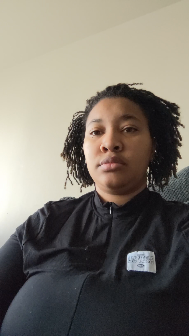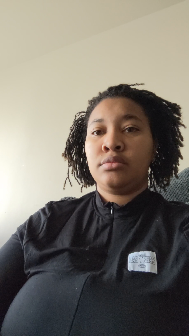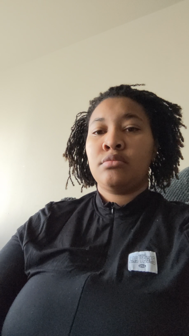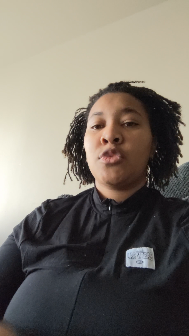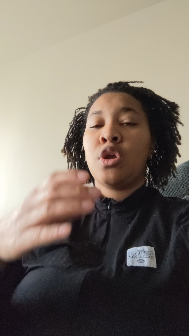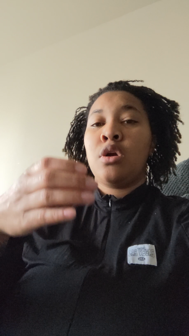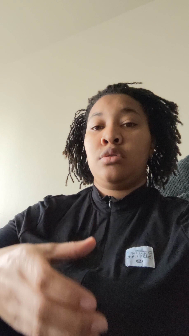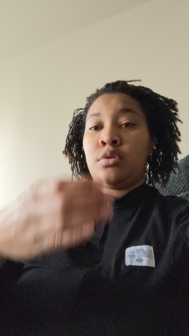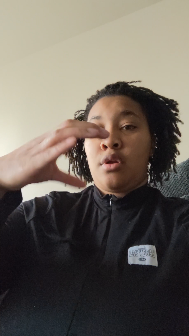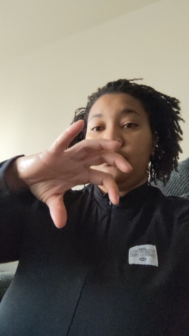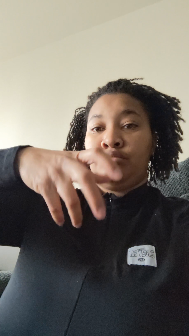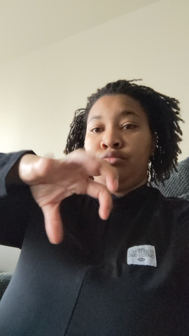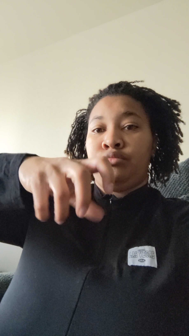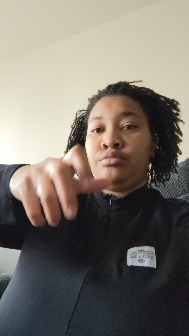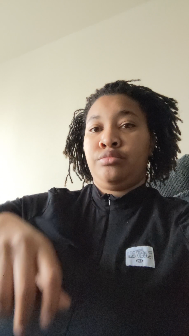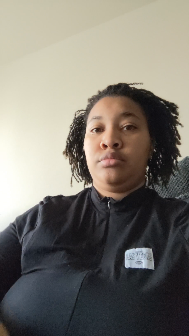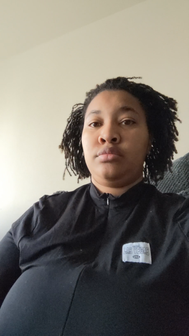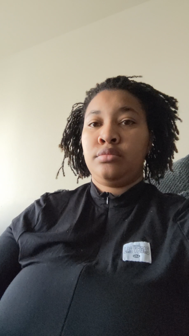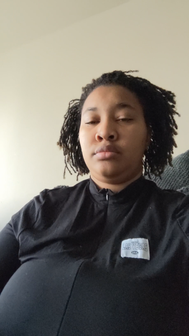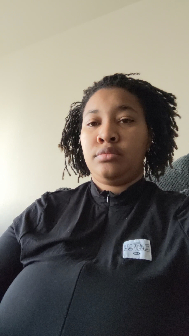jar